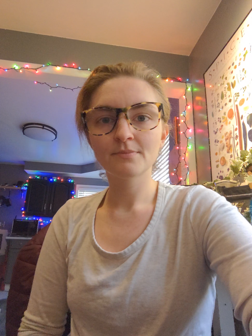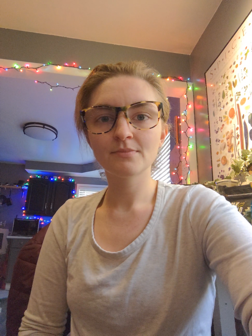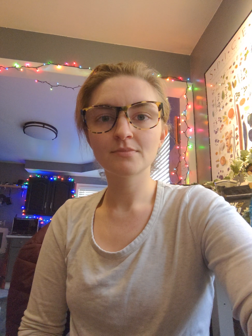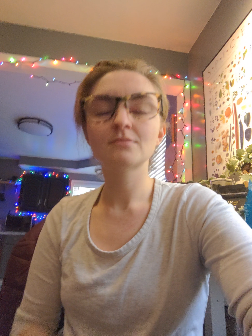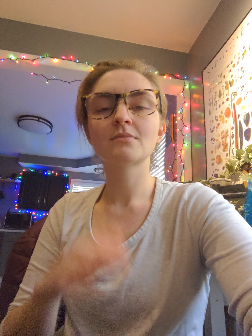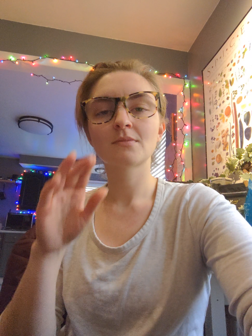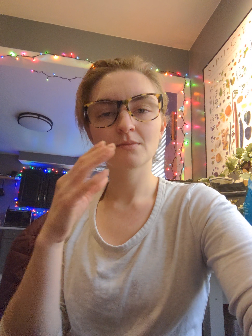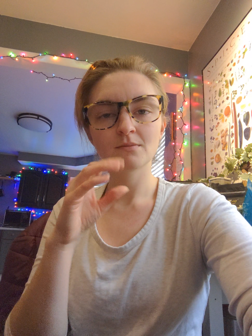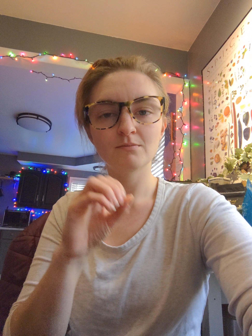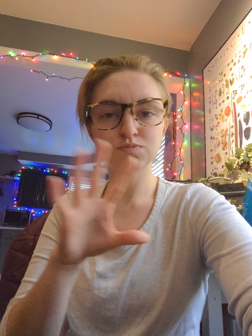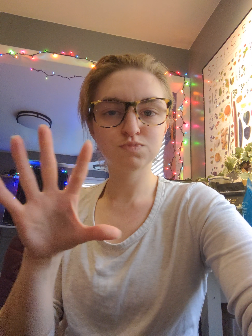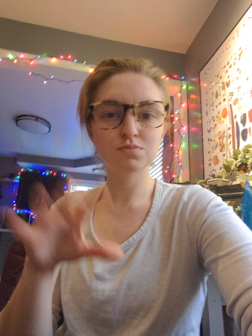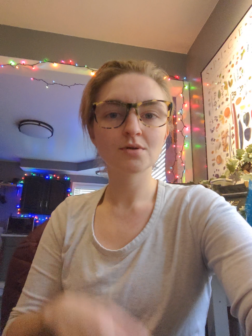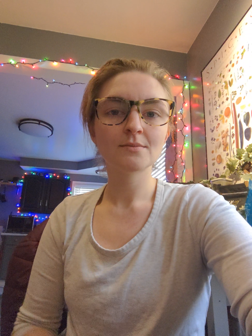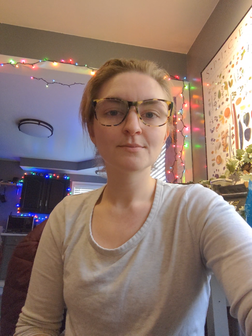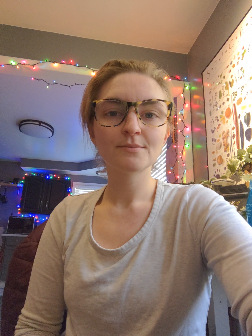blow